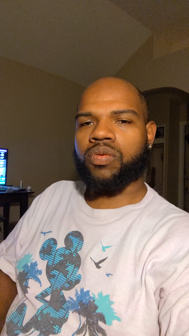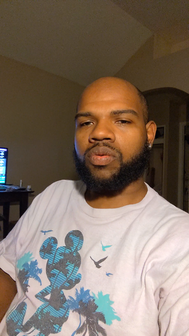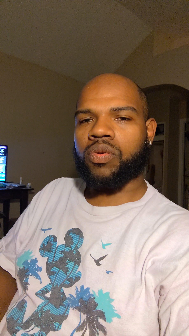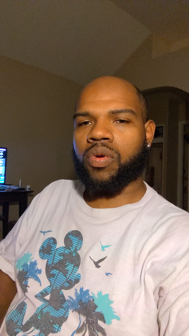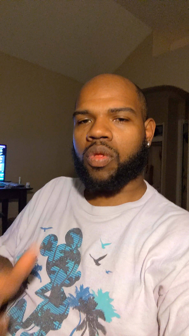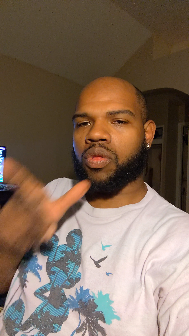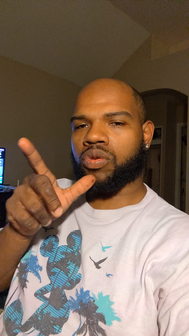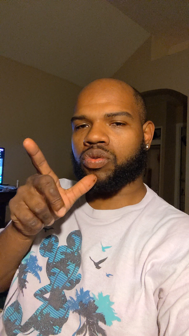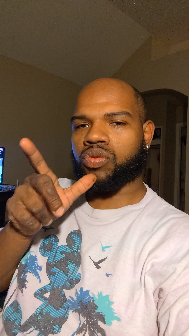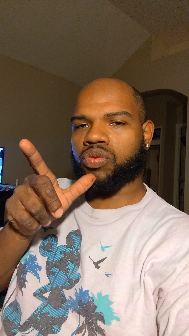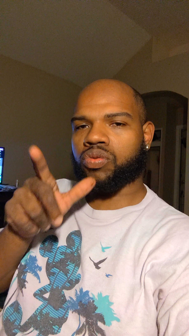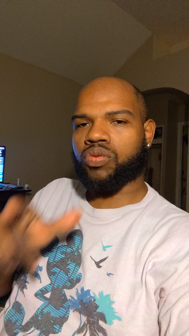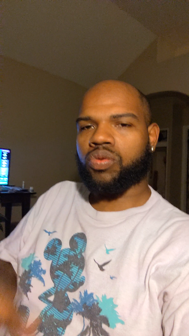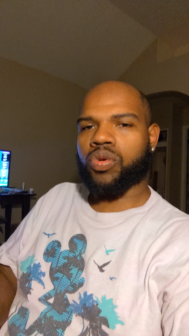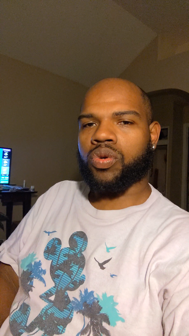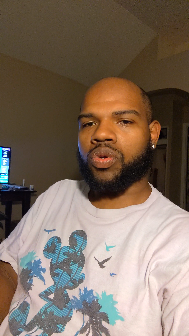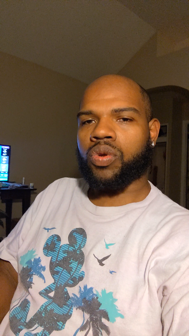lunch